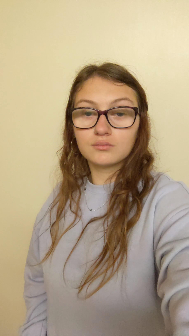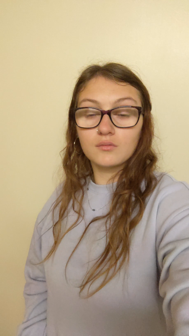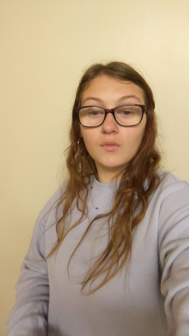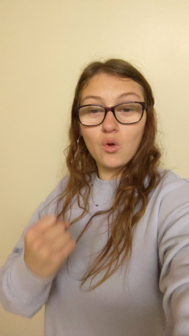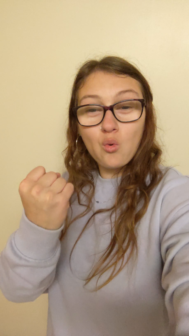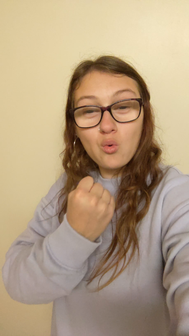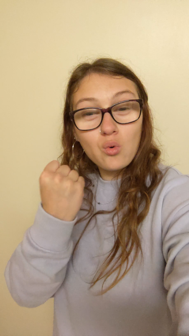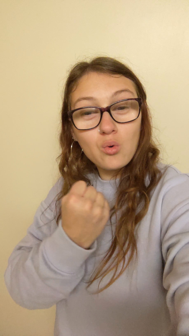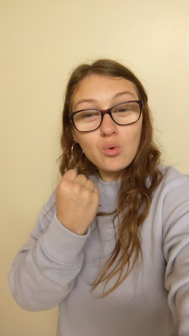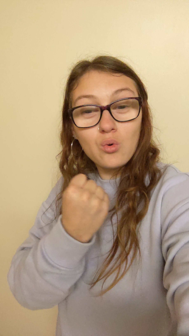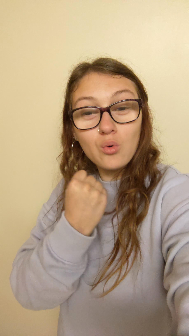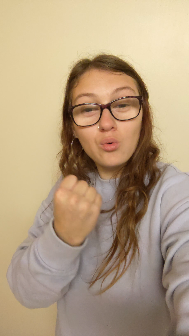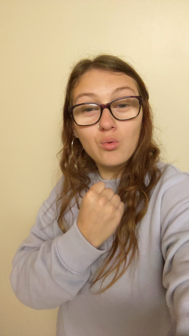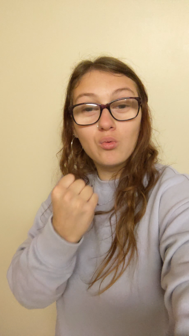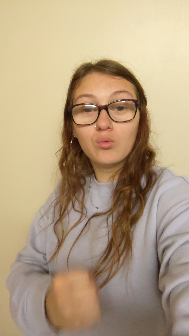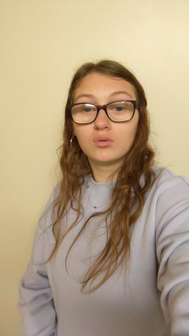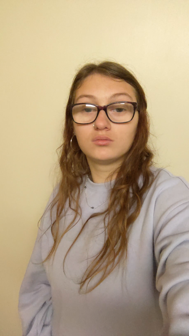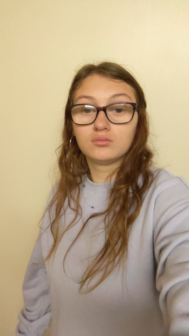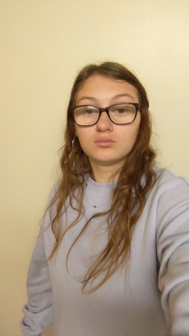hold